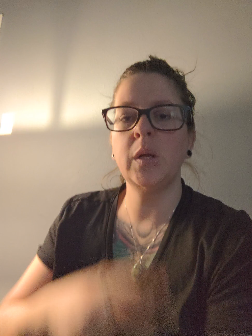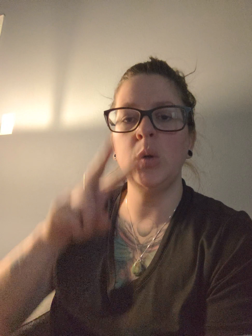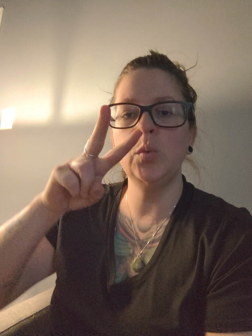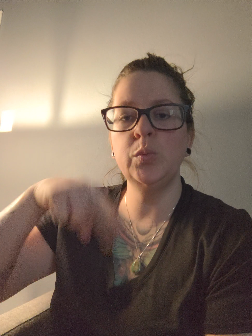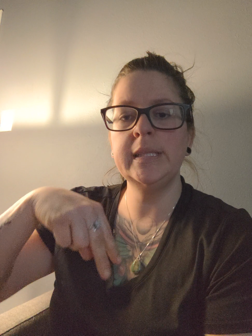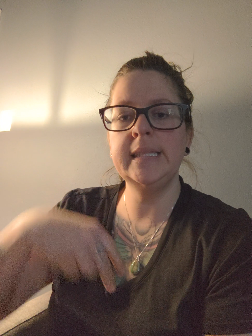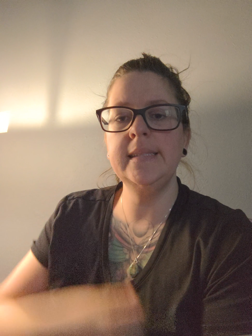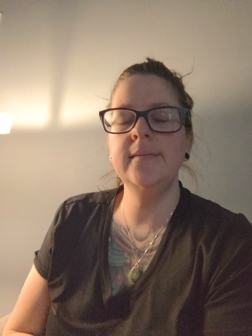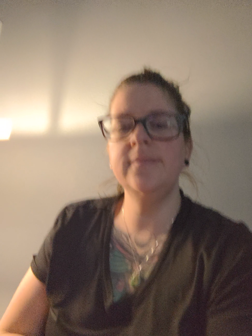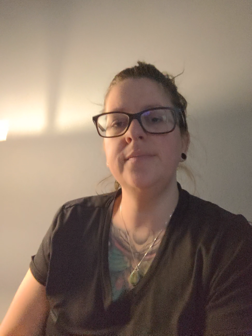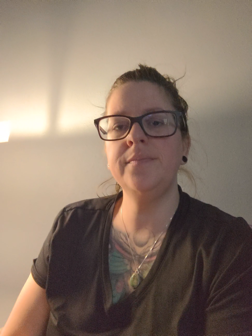read